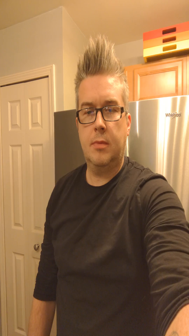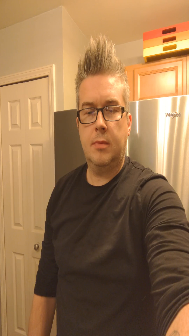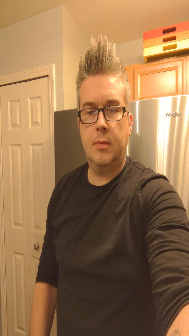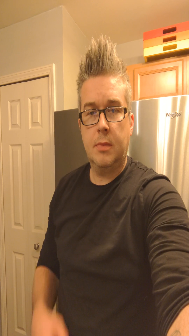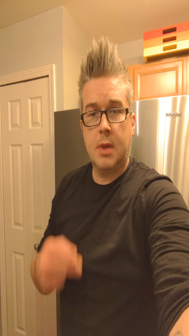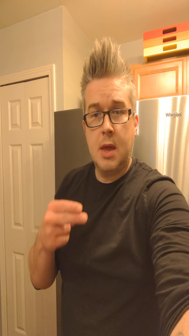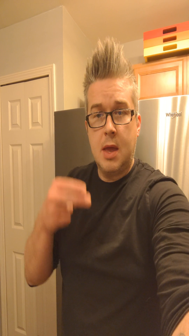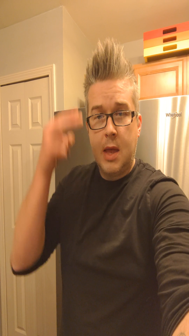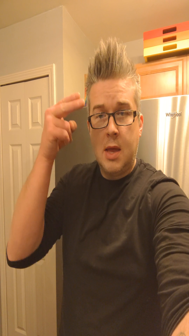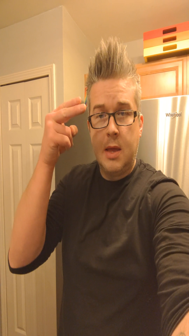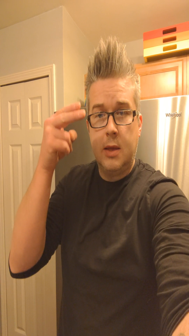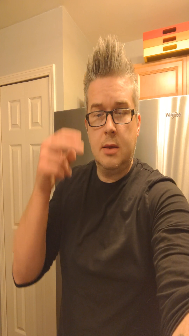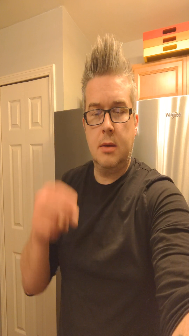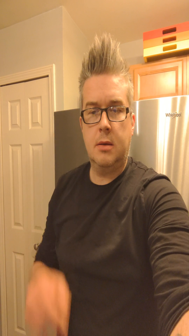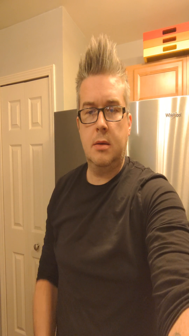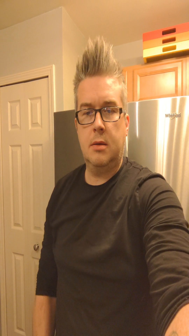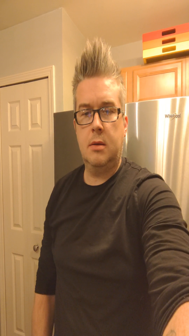high